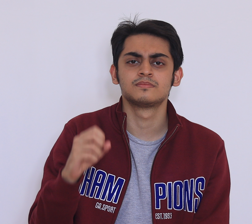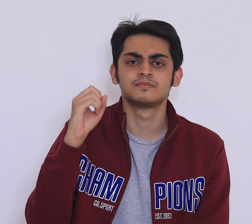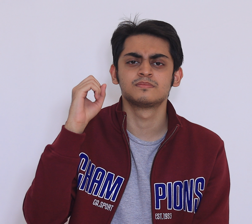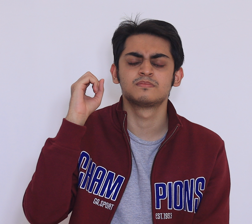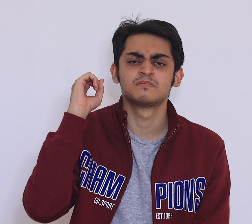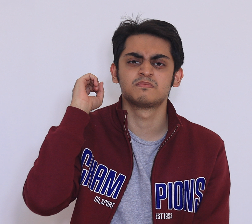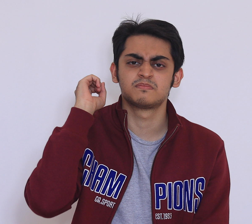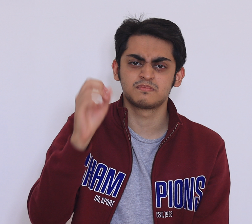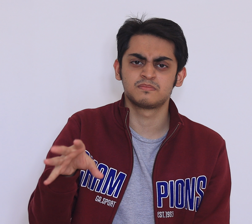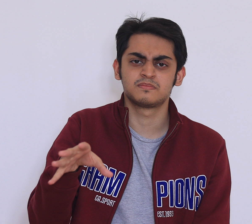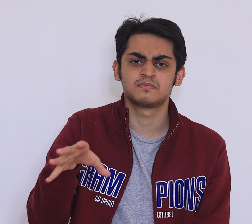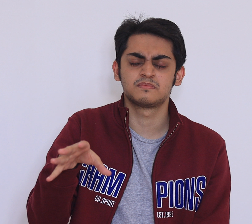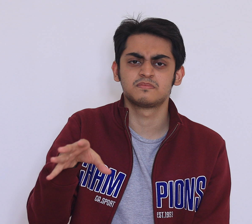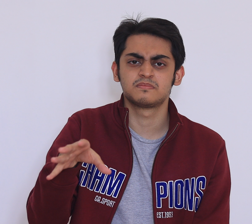bad